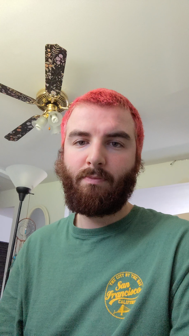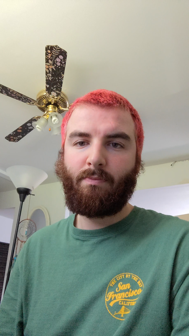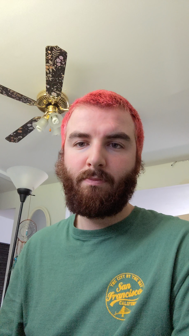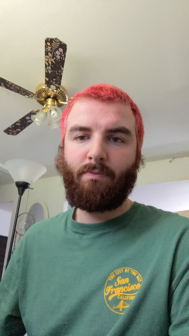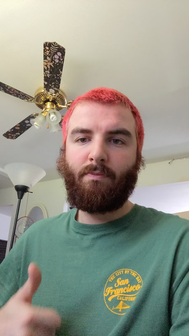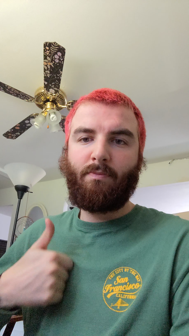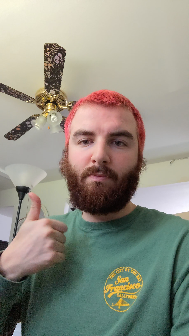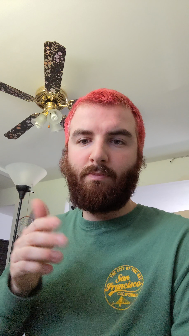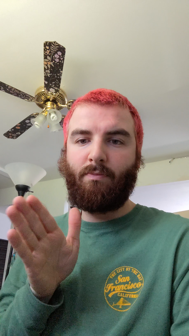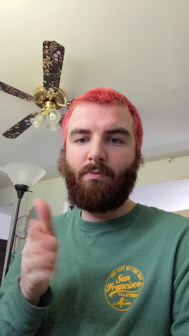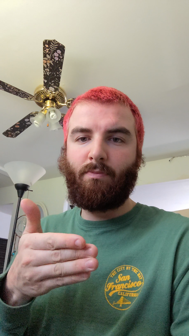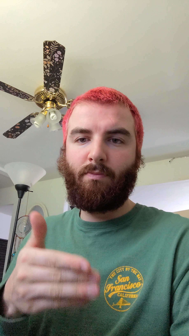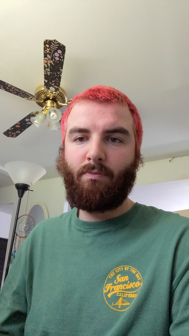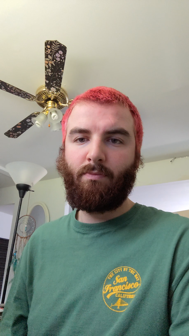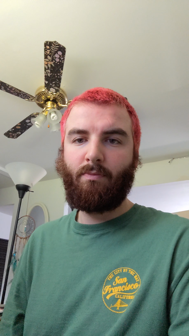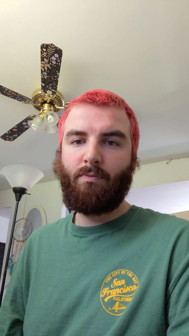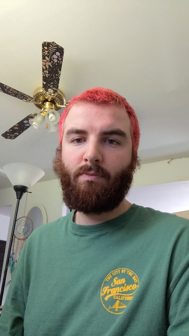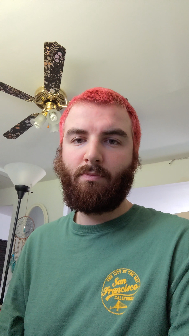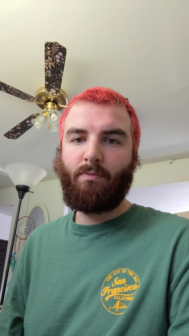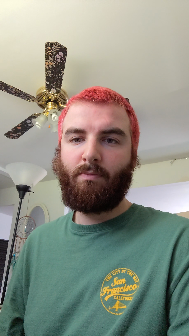living room